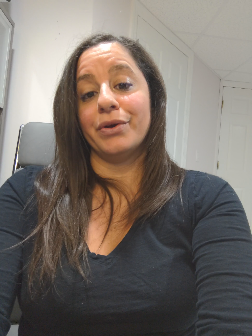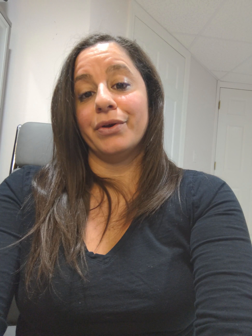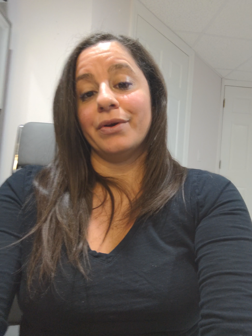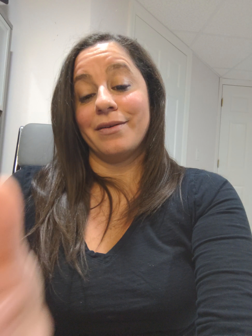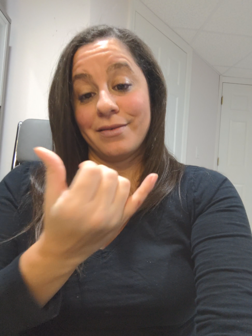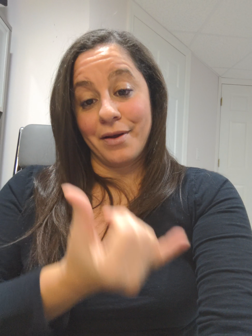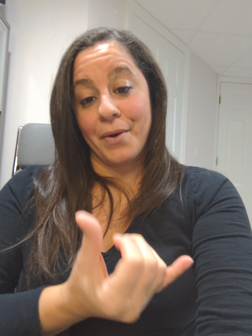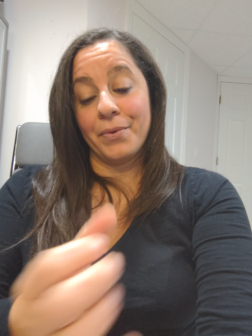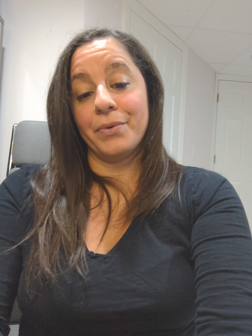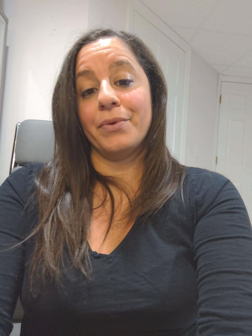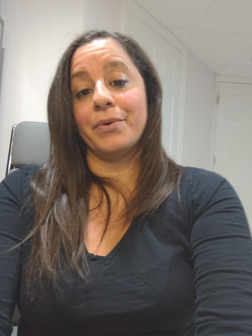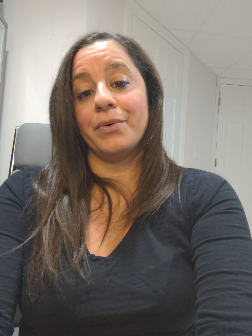now